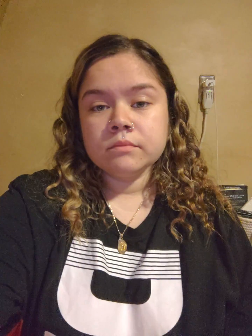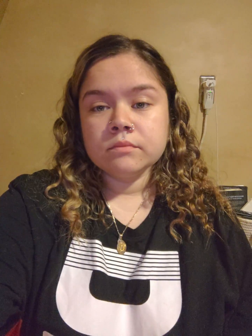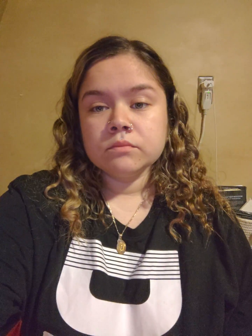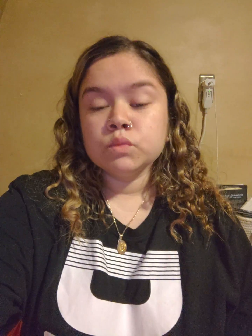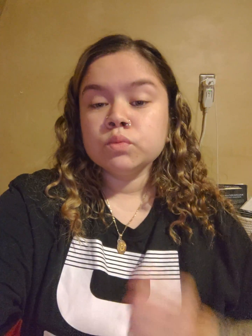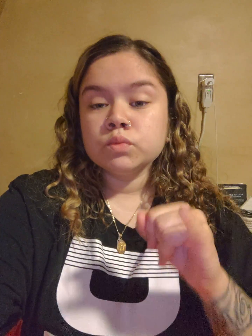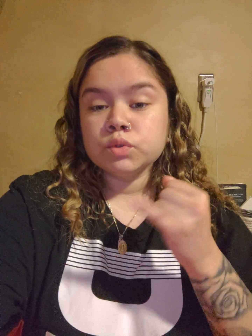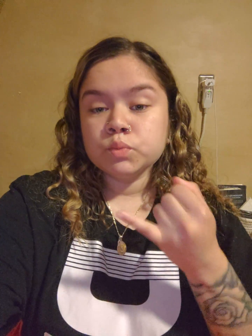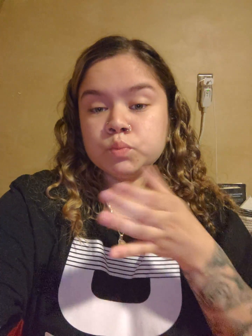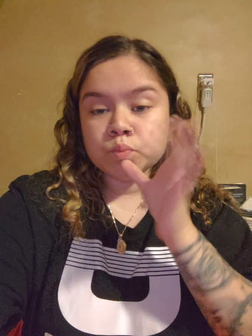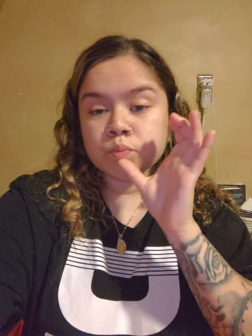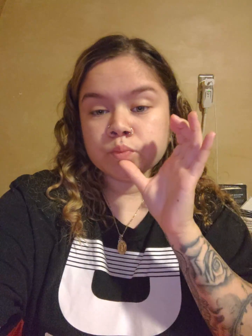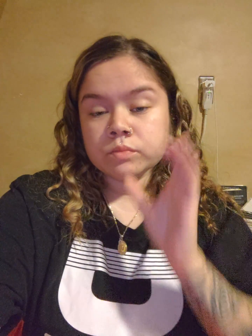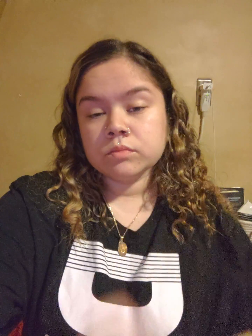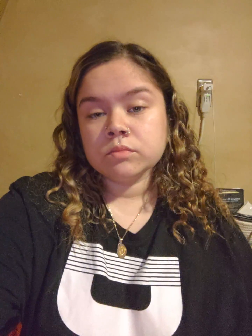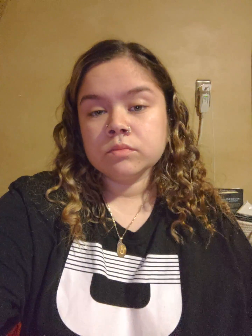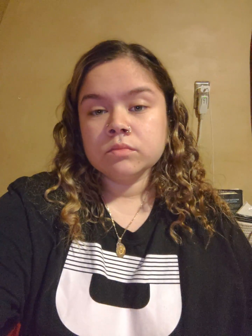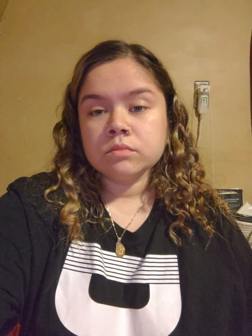juice